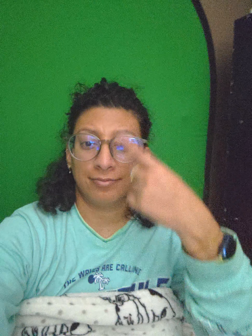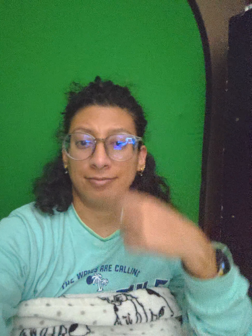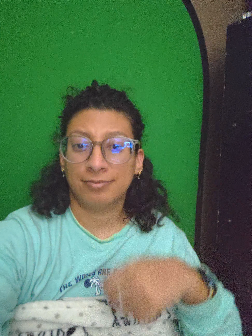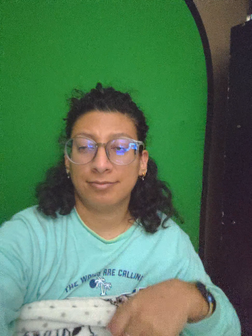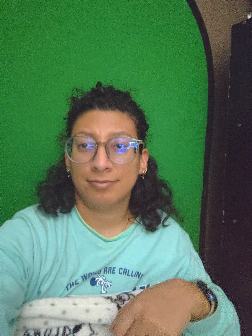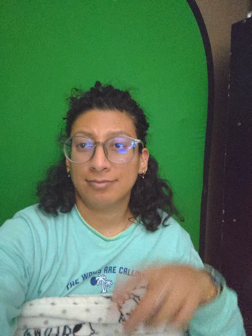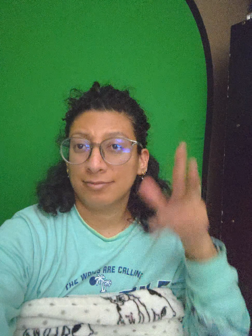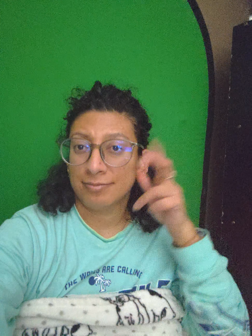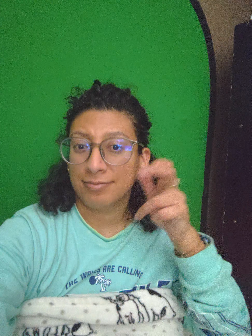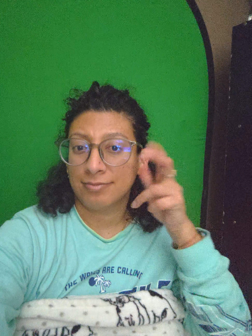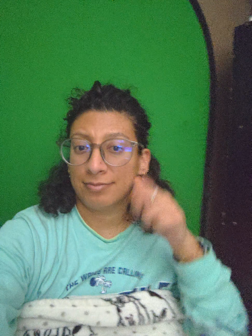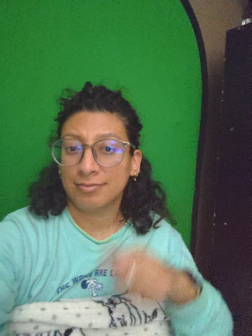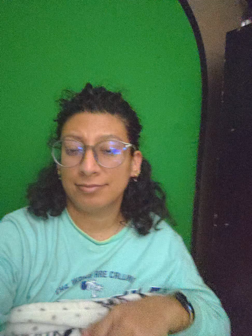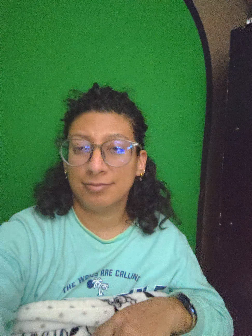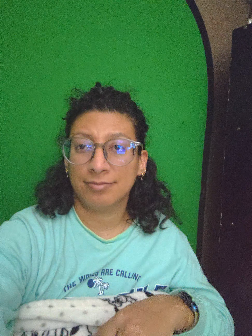listen